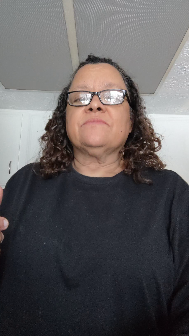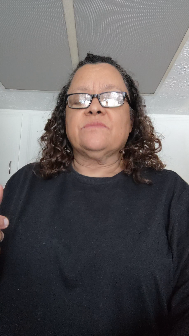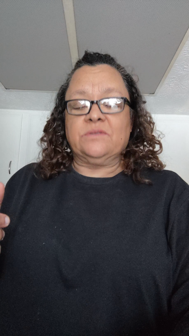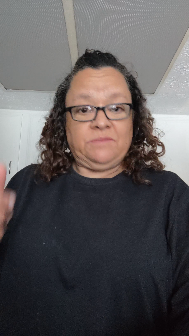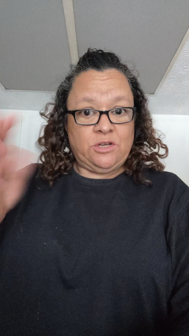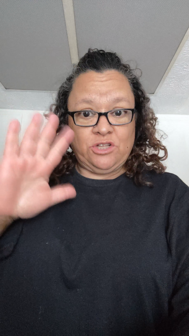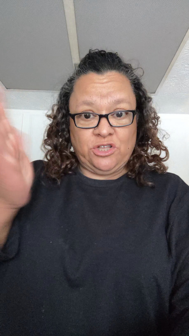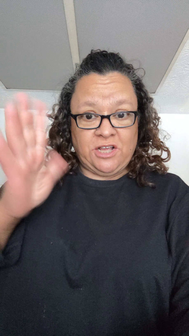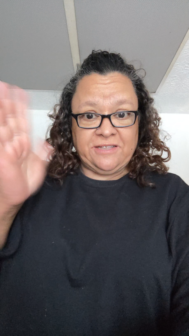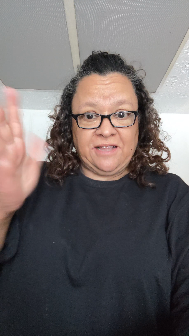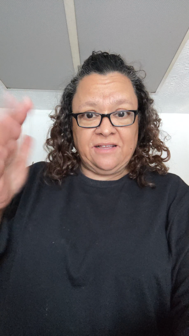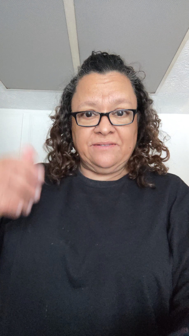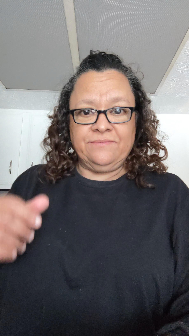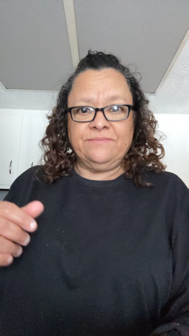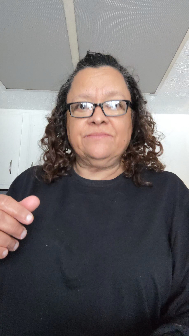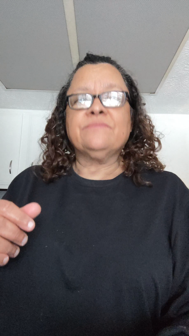cheese